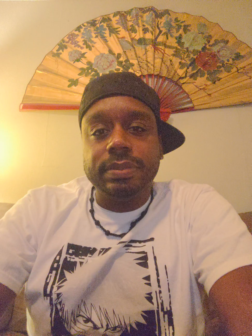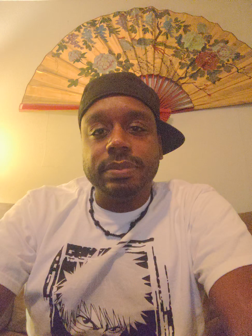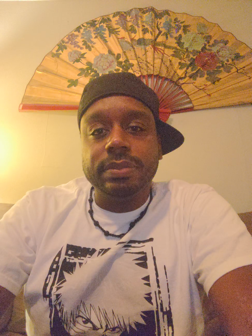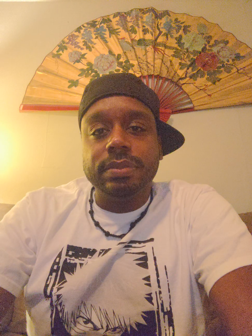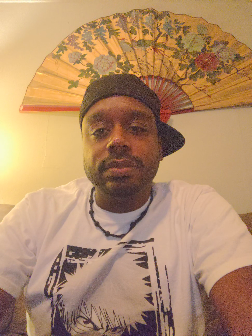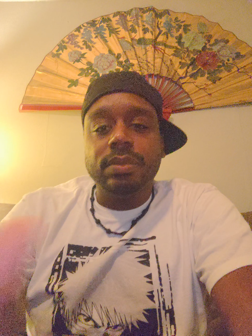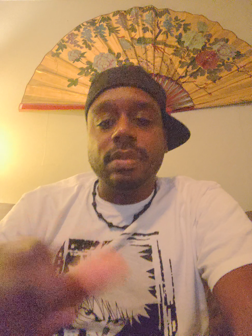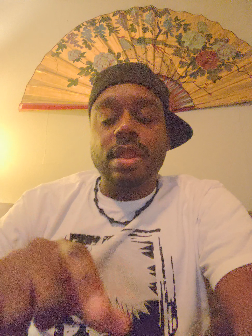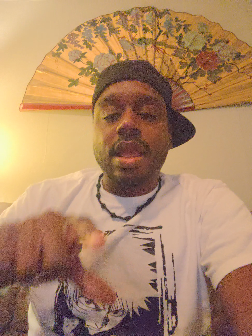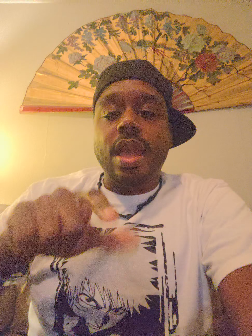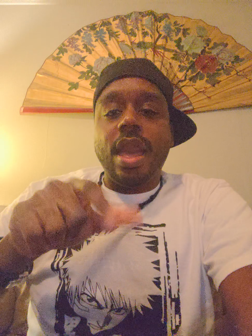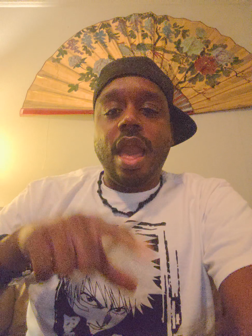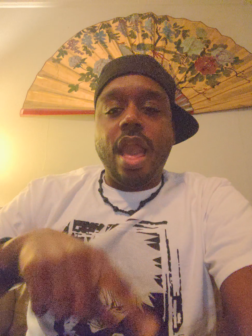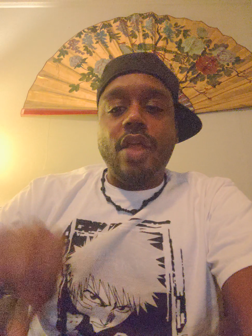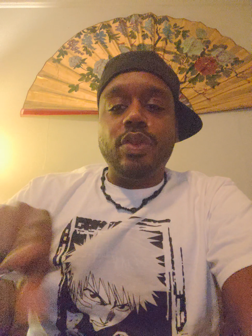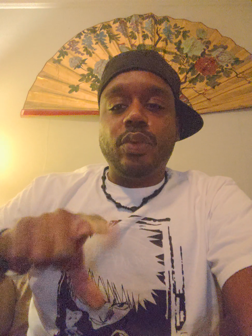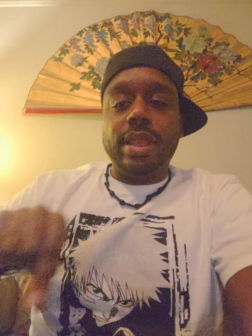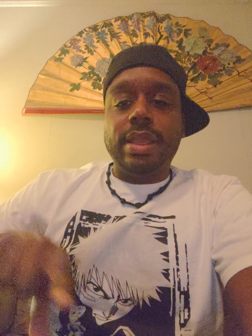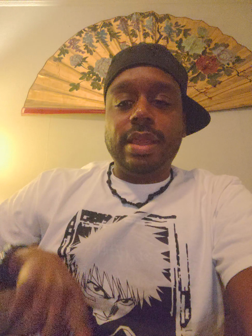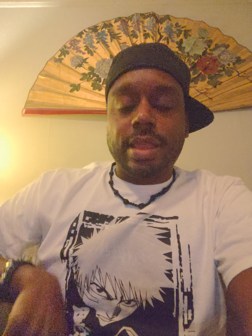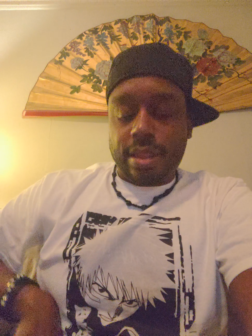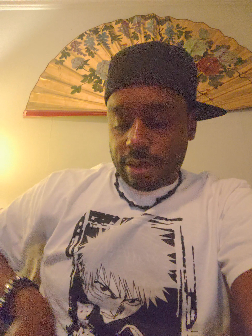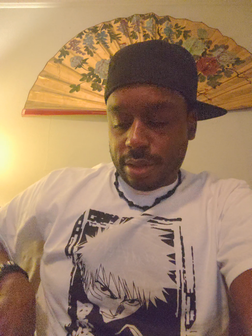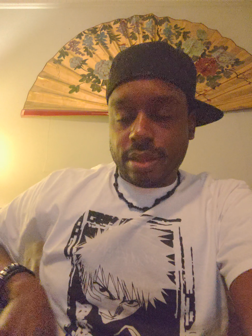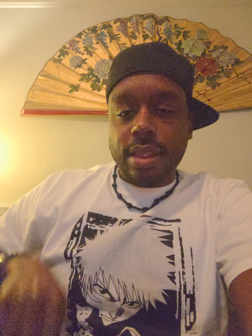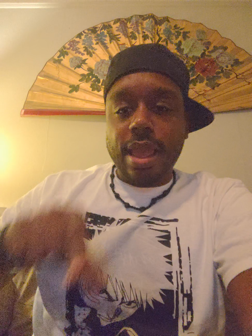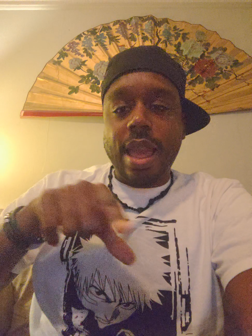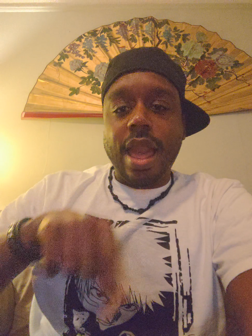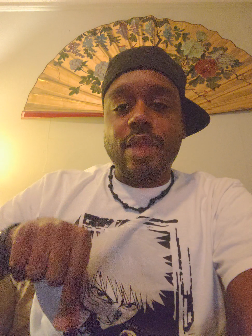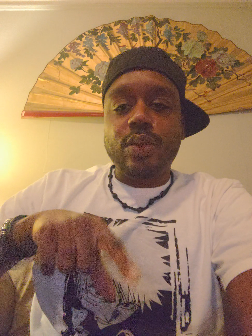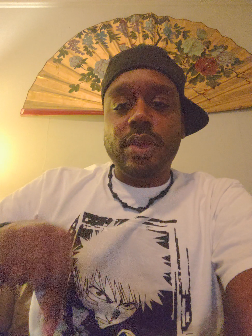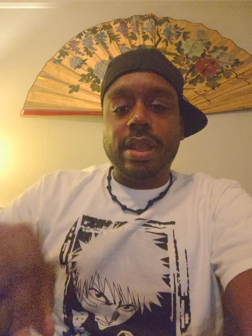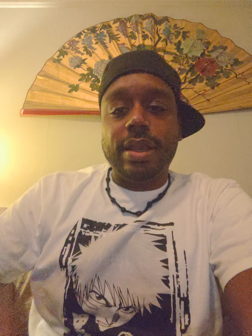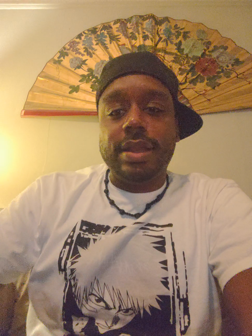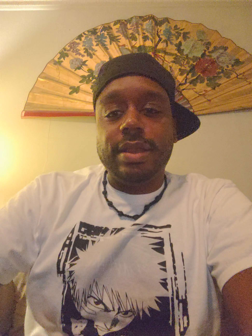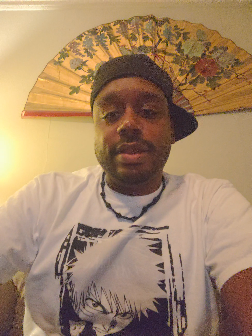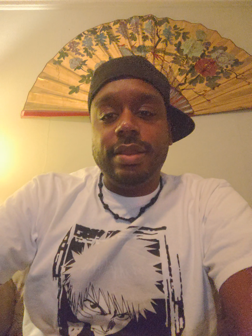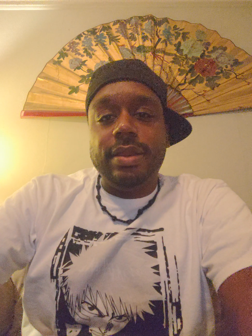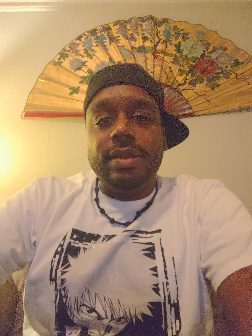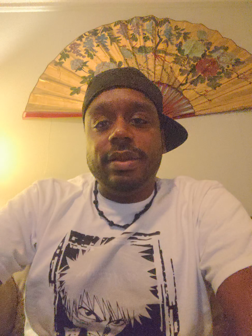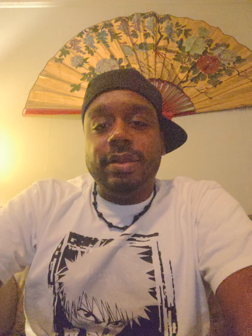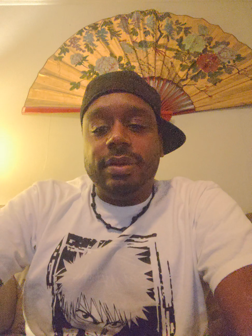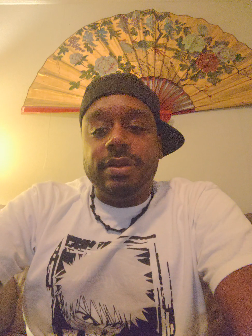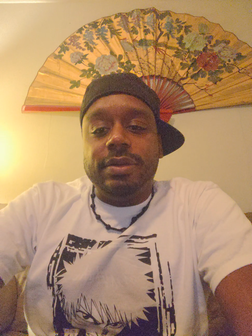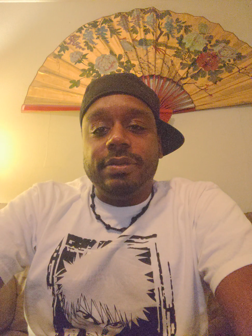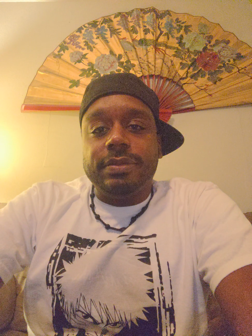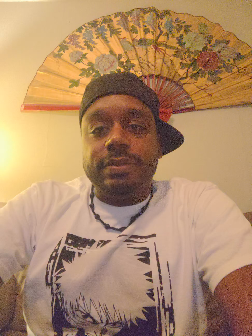underwear